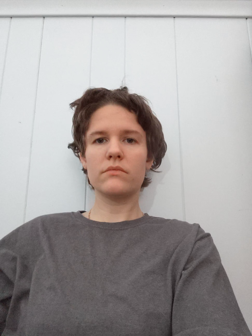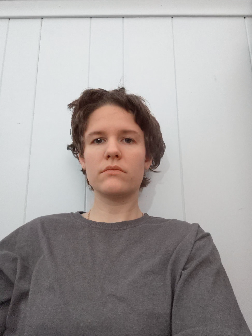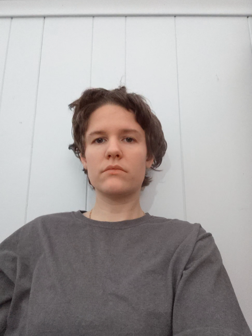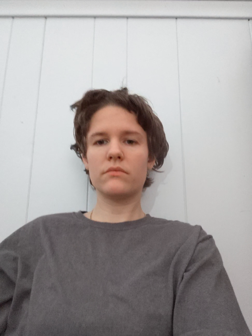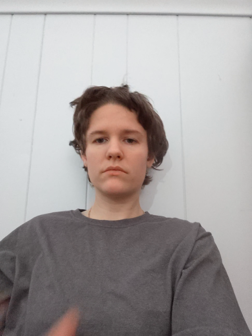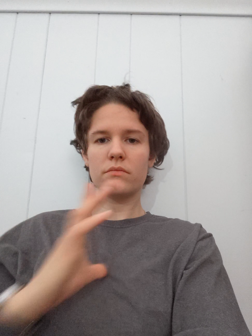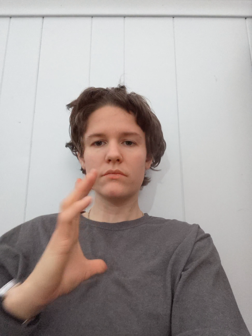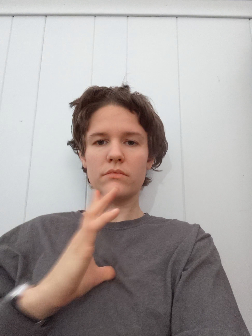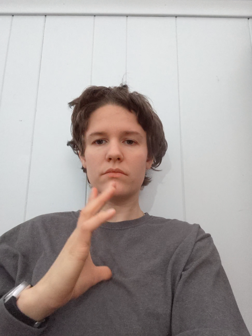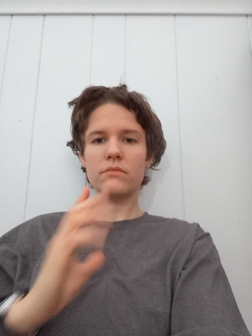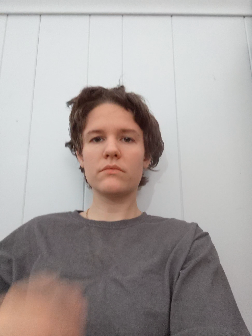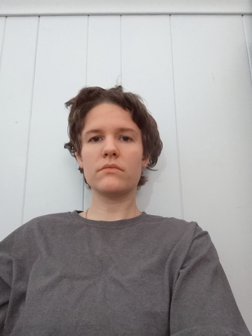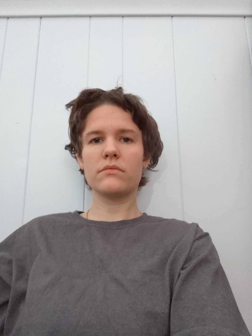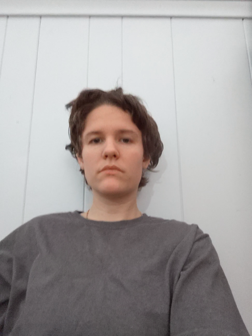fine